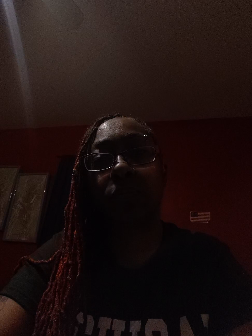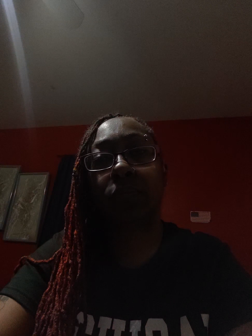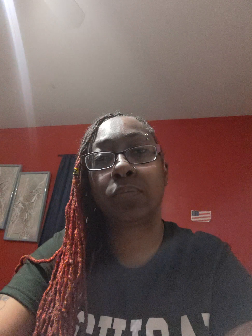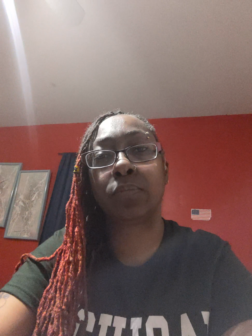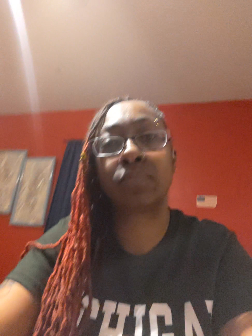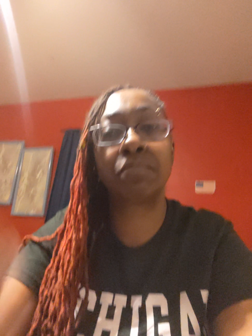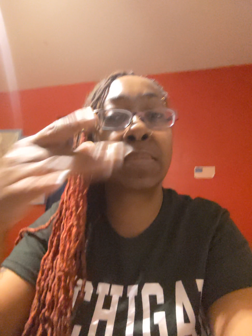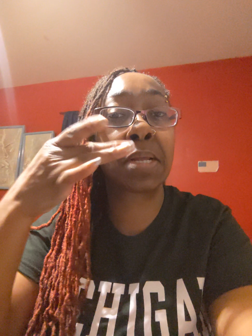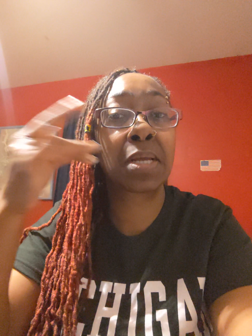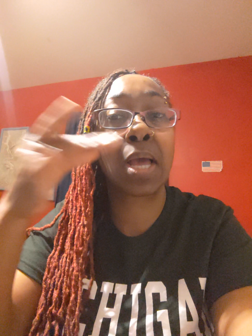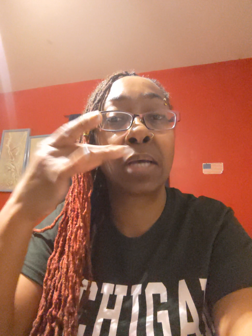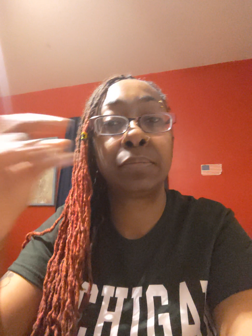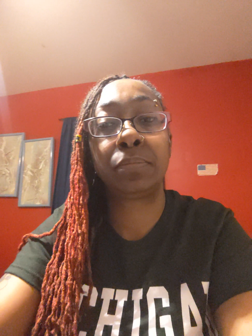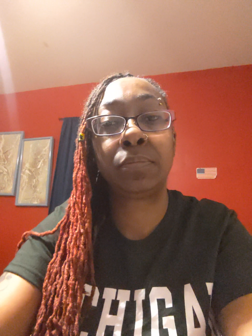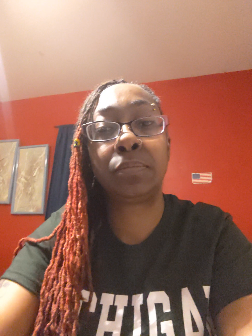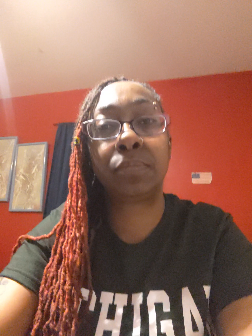cat